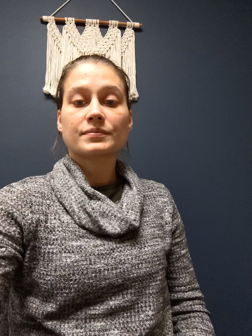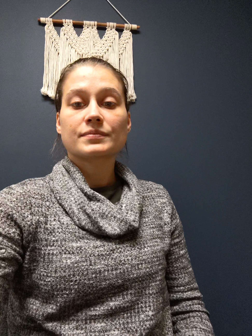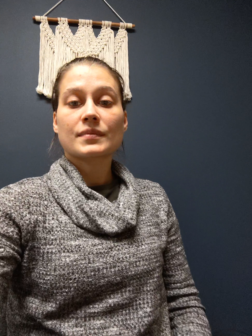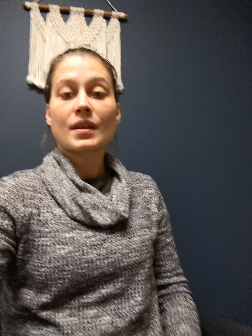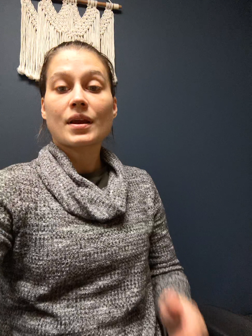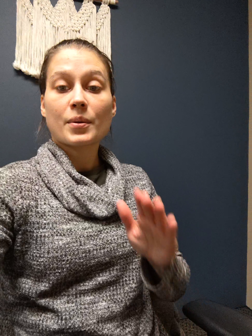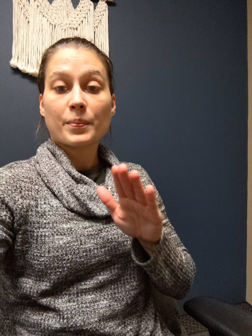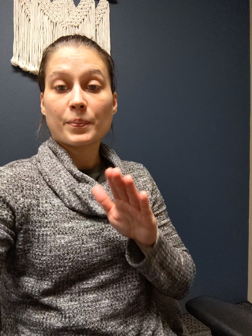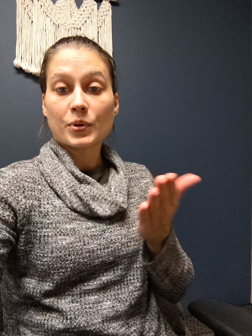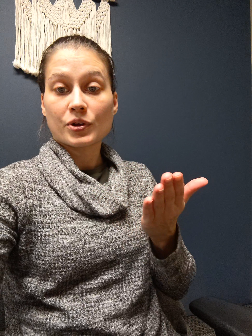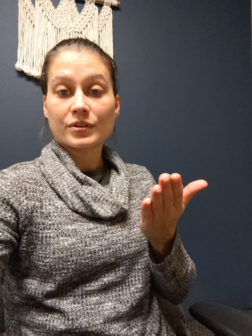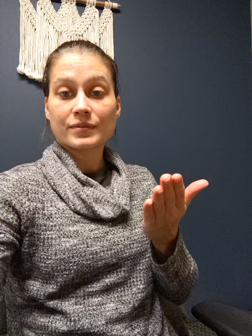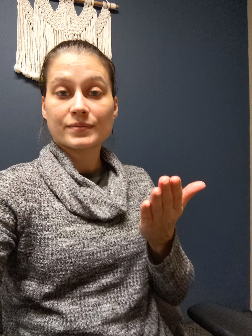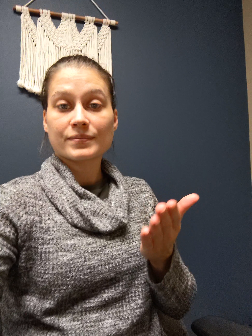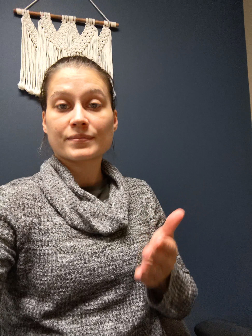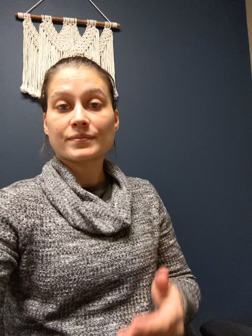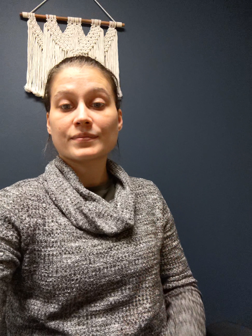book